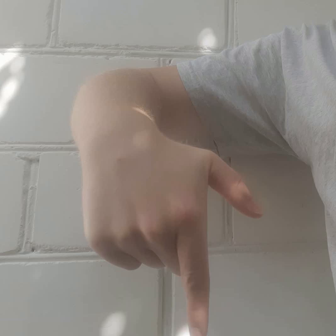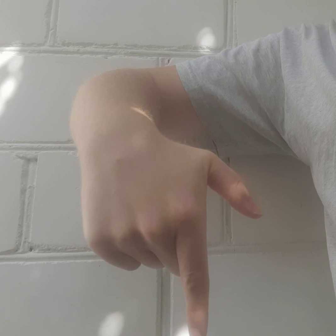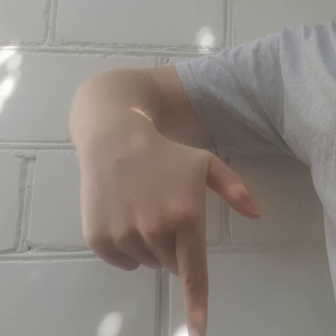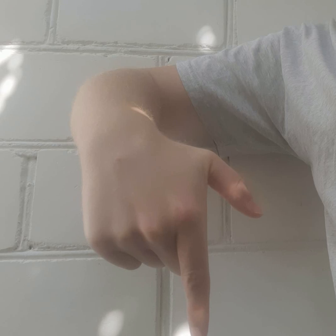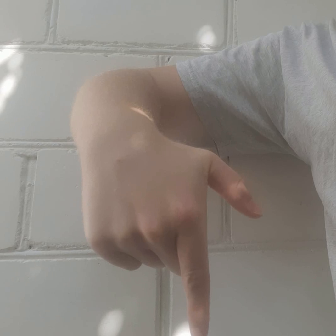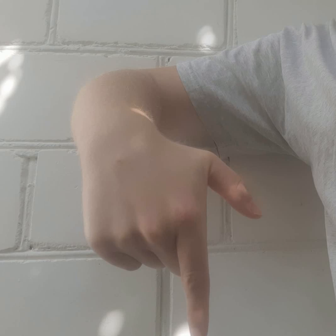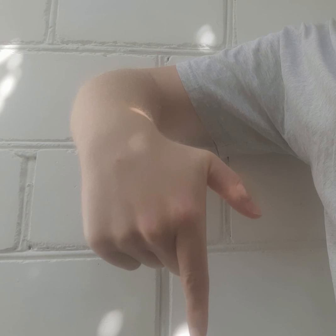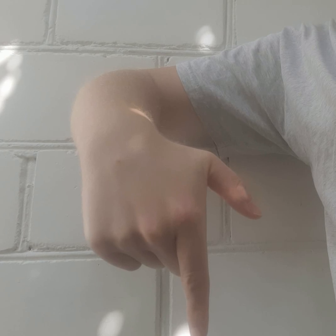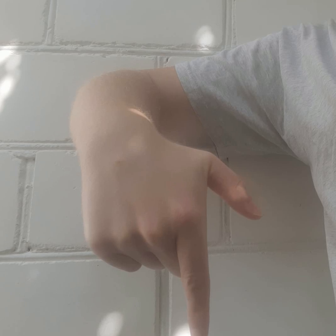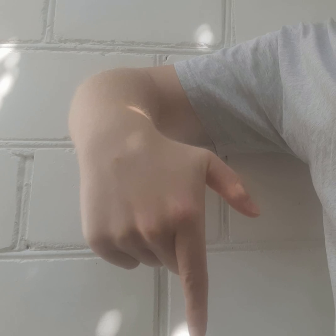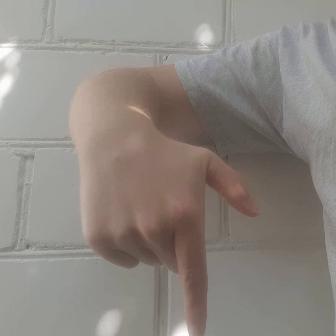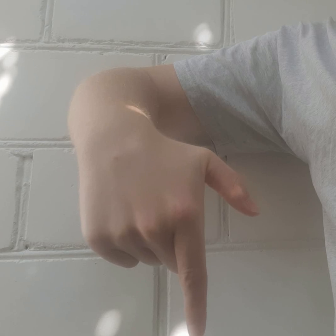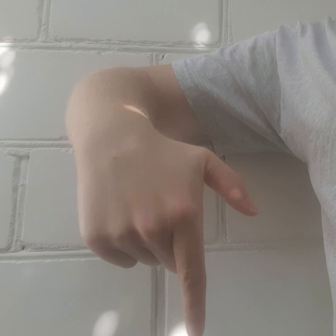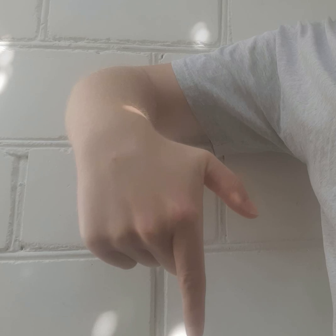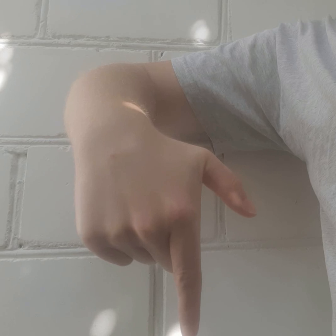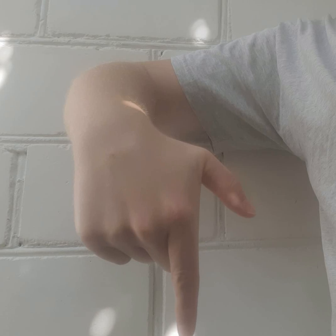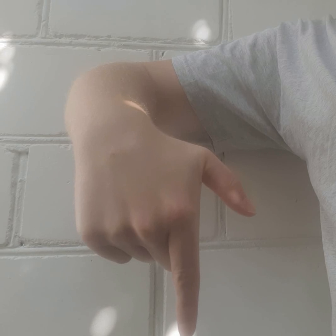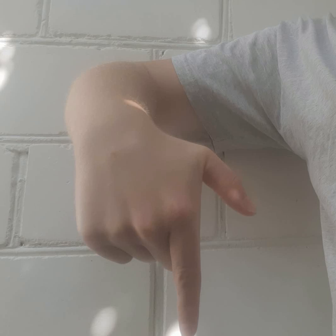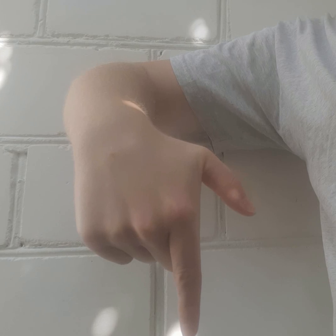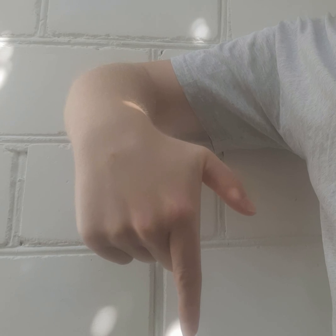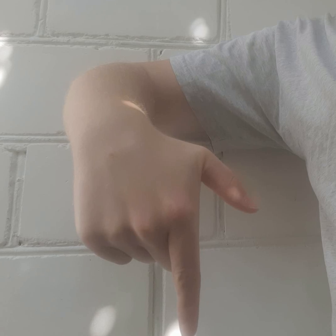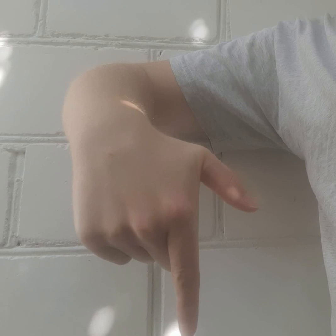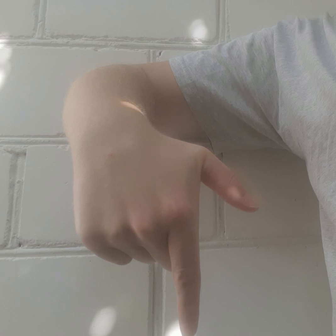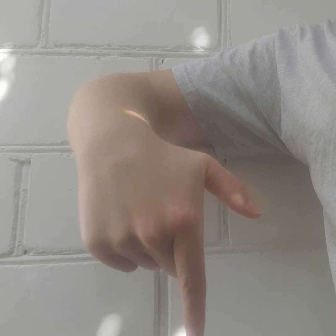Г